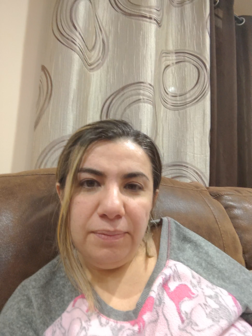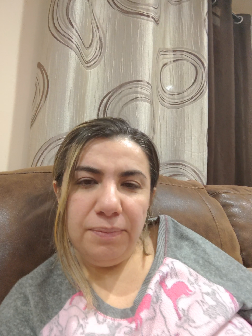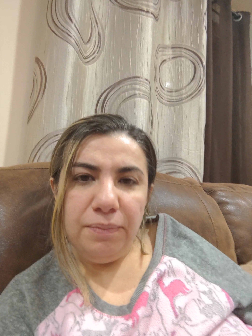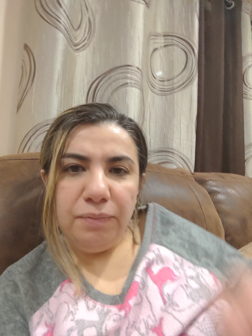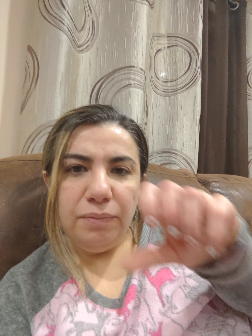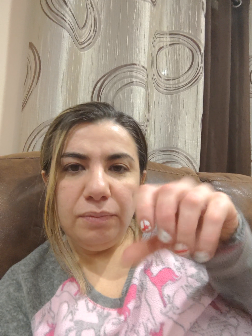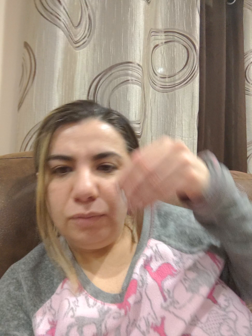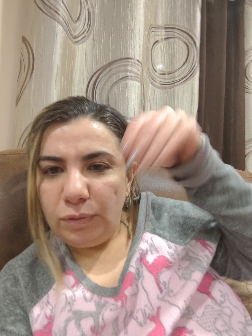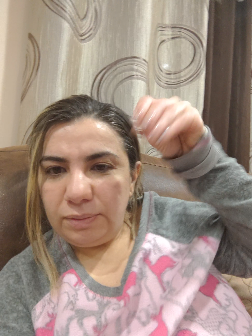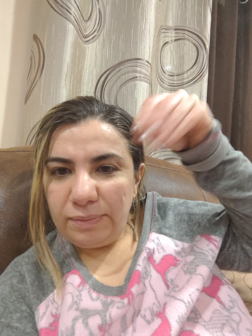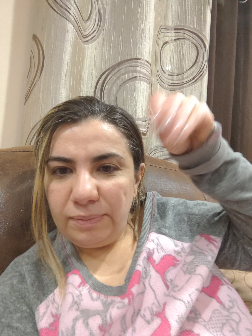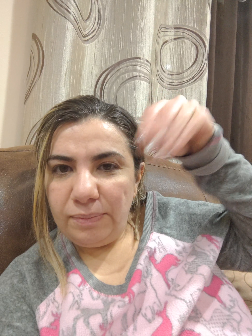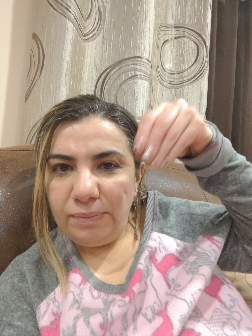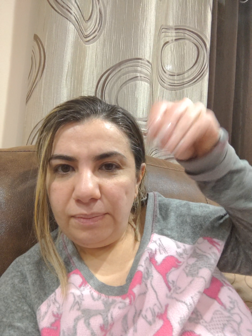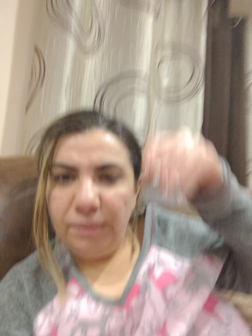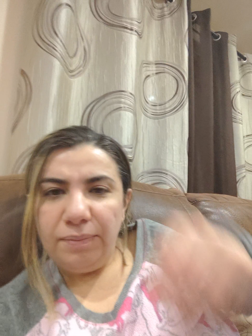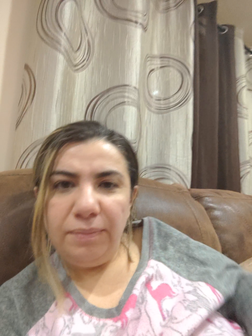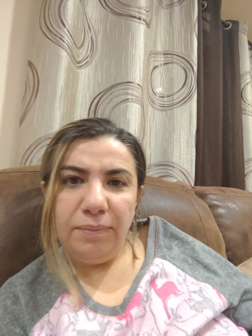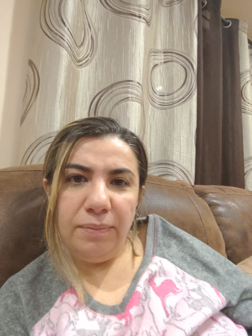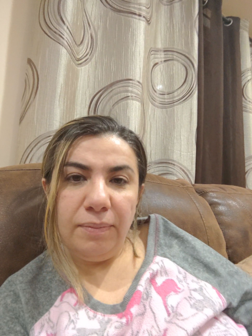store